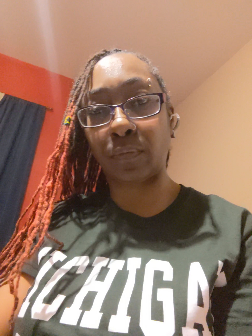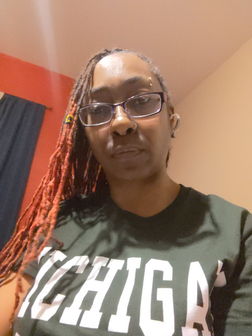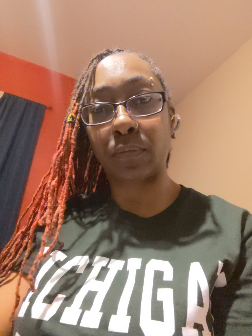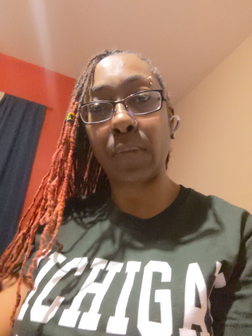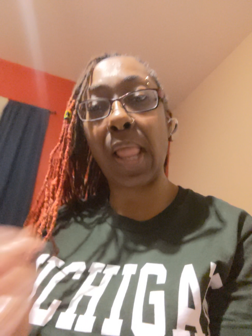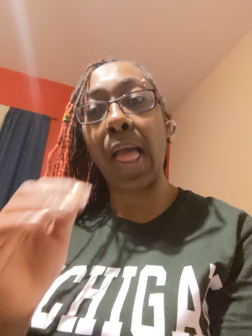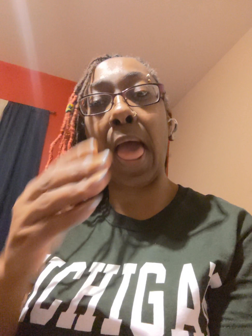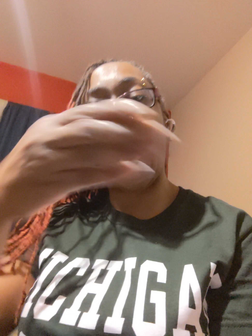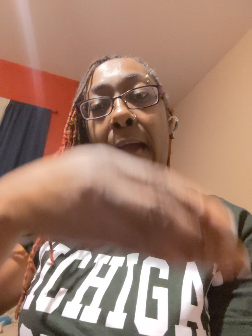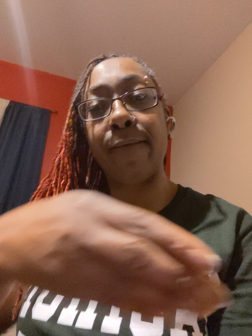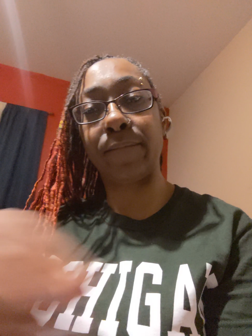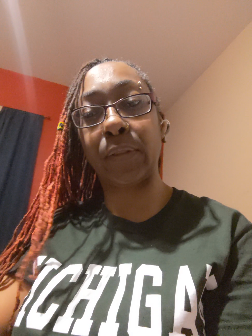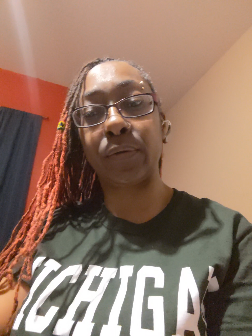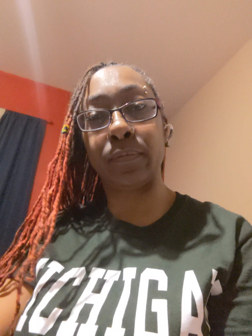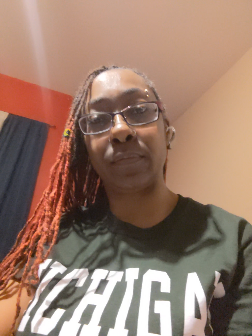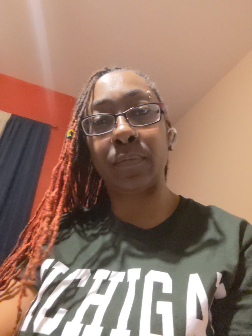after